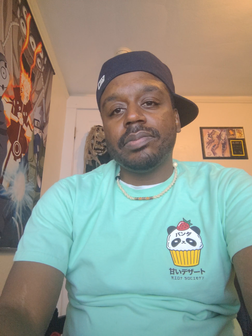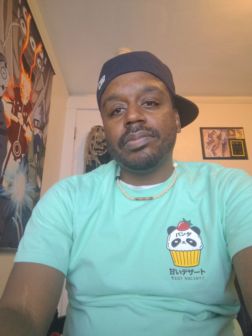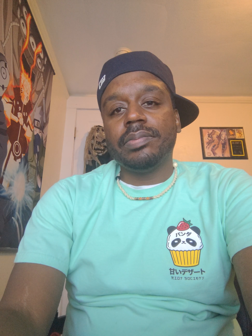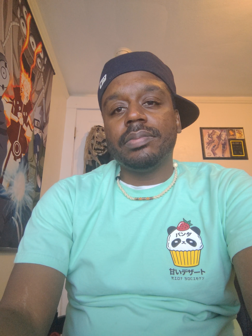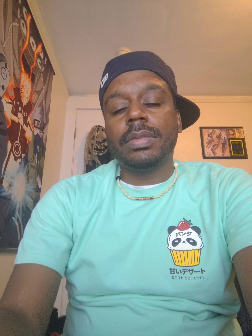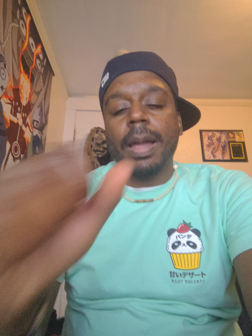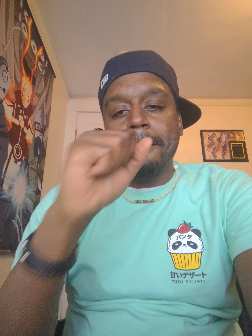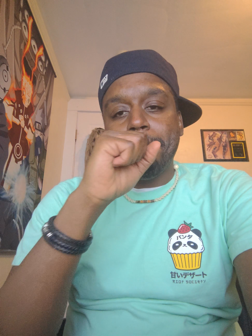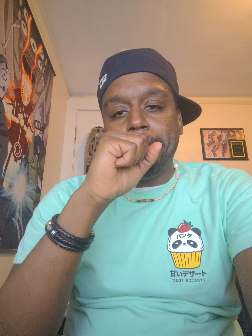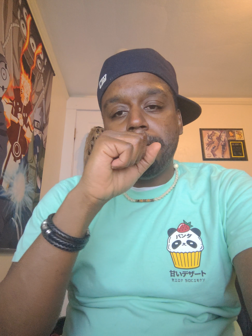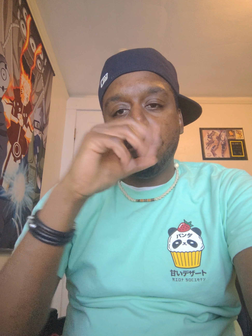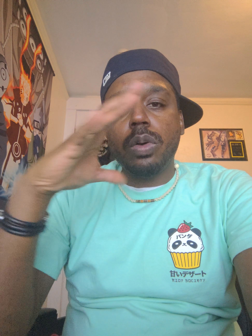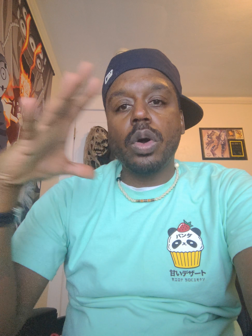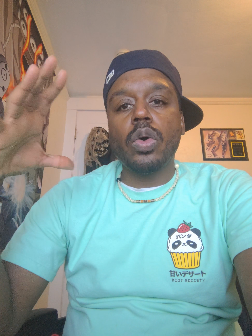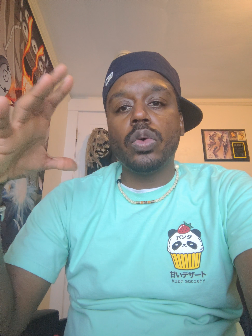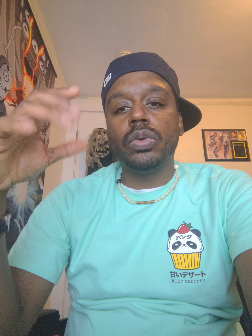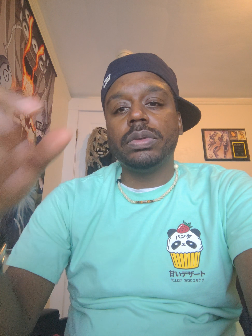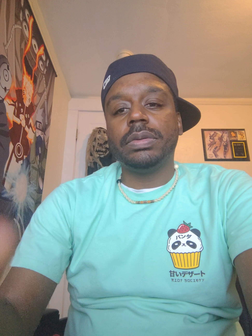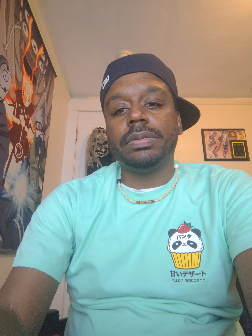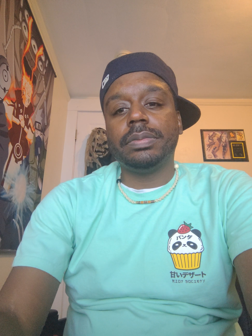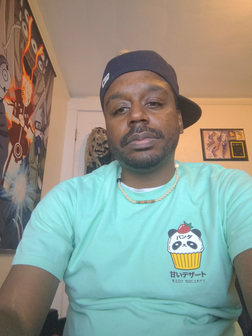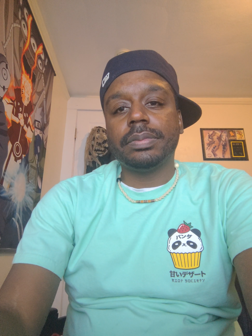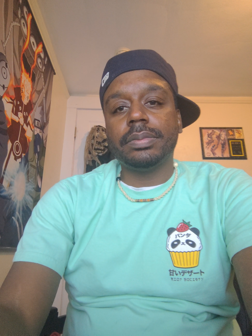balloon